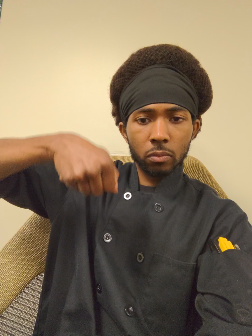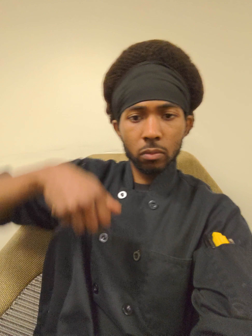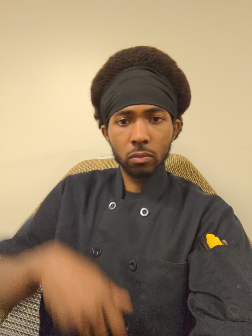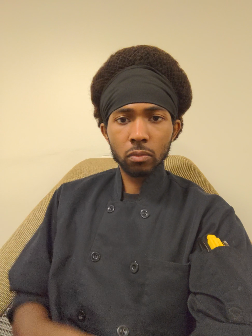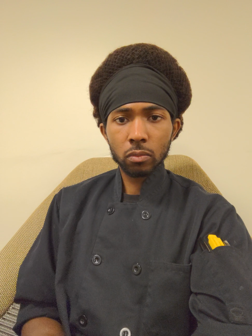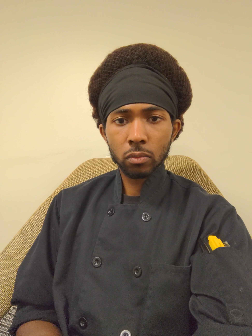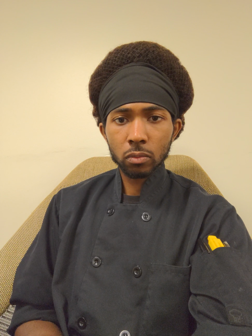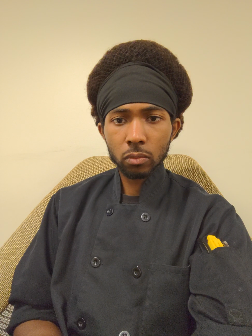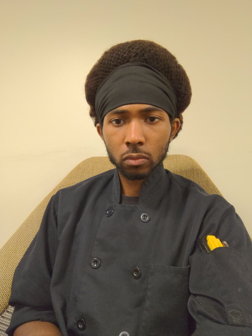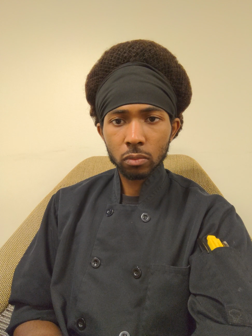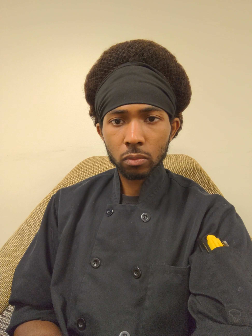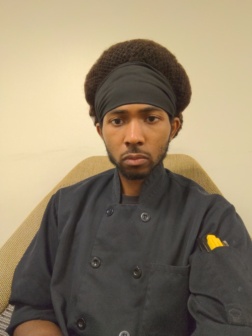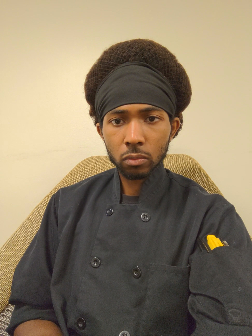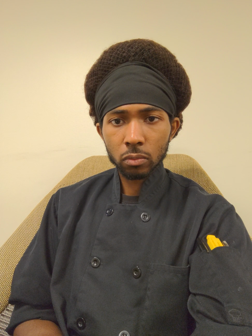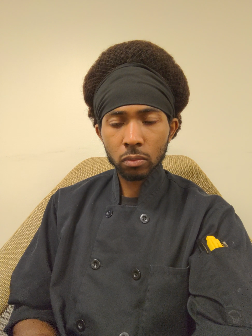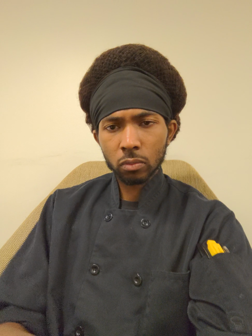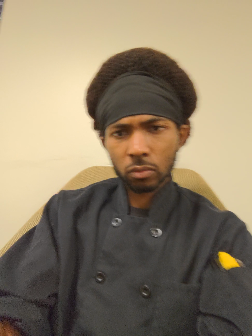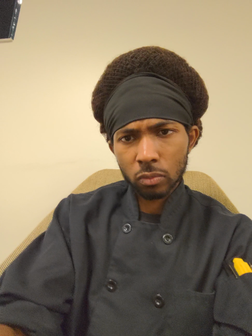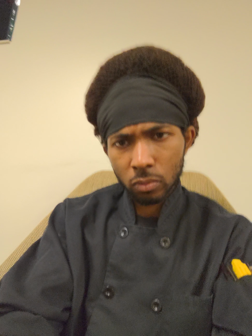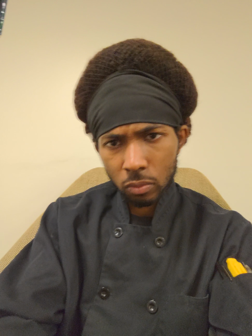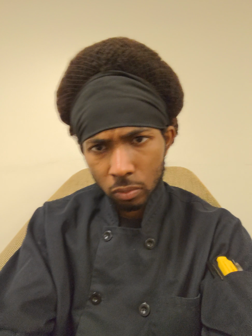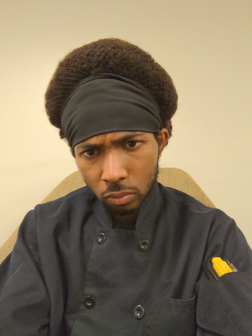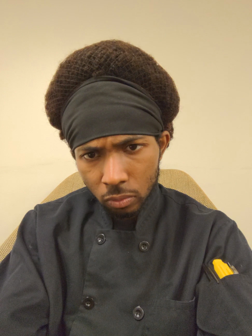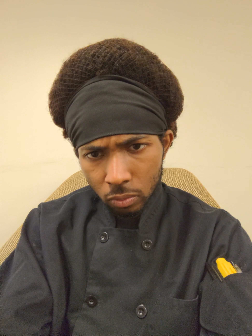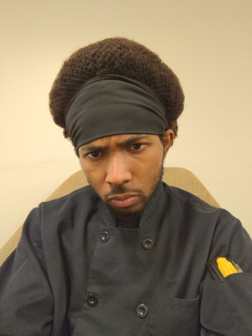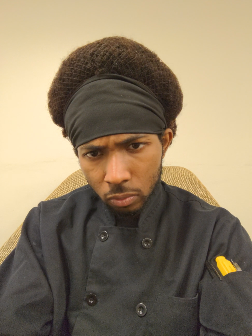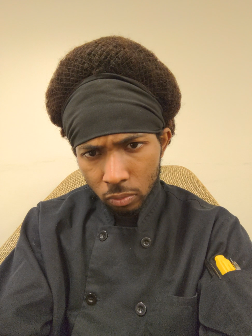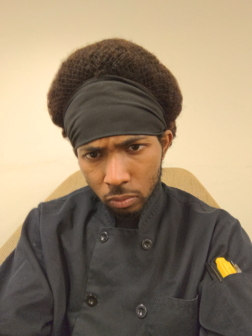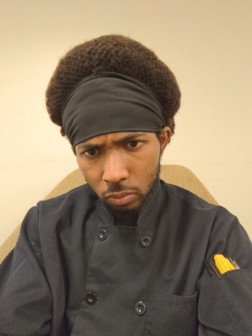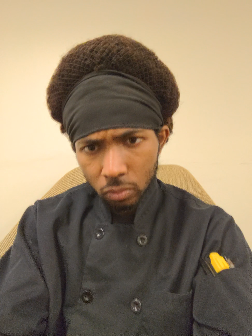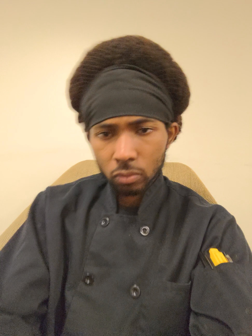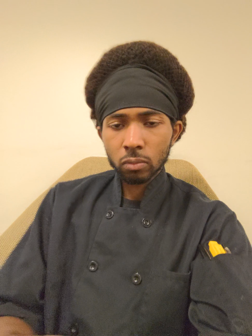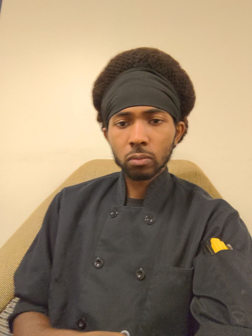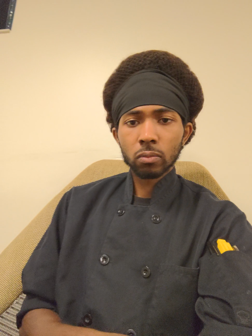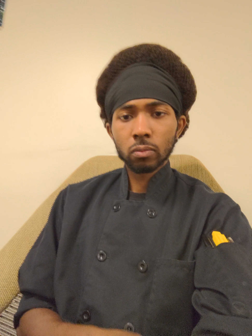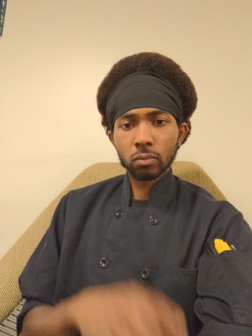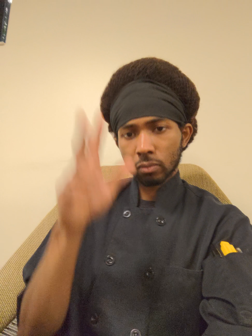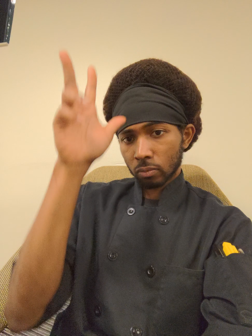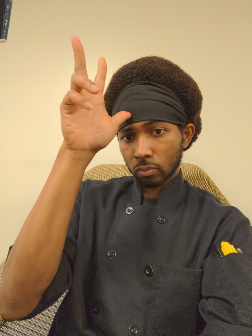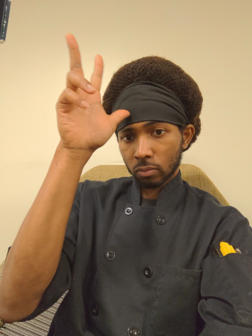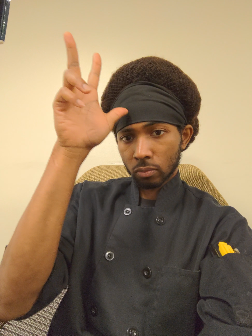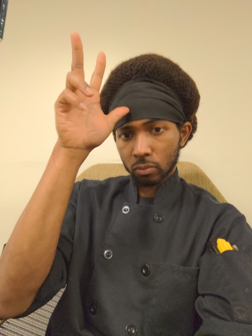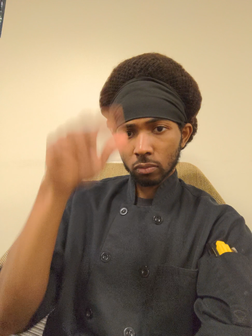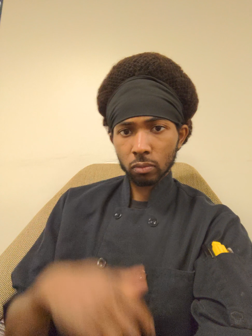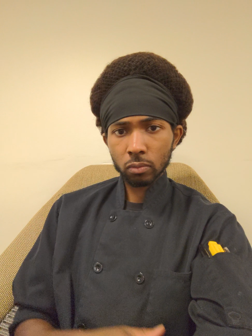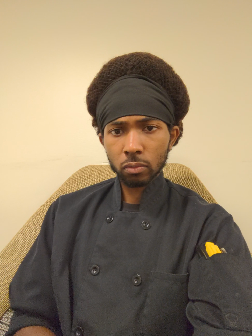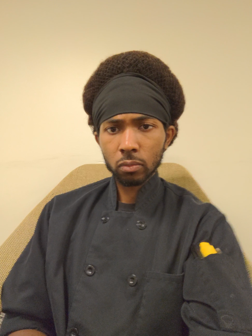rooster